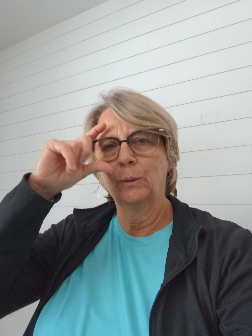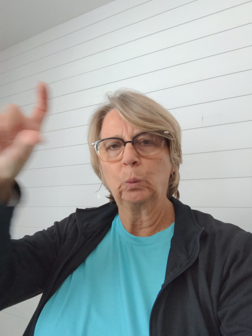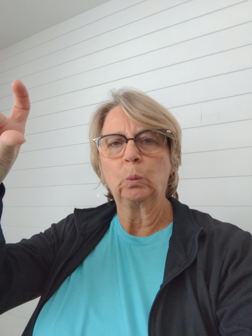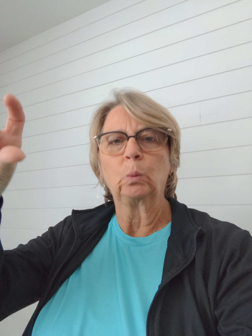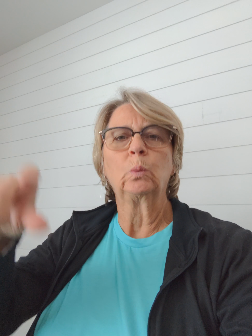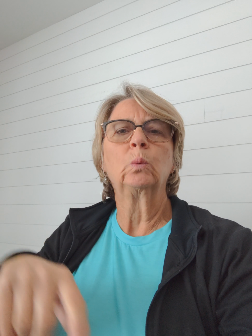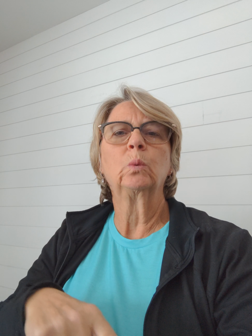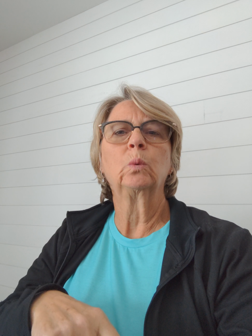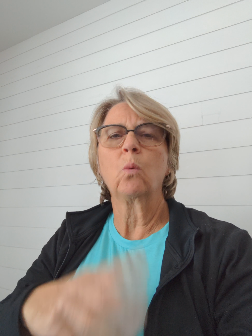moon